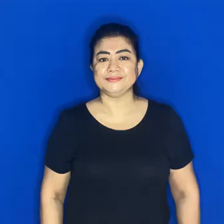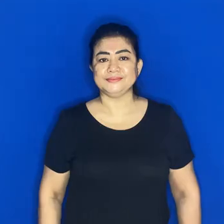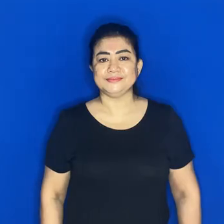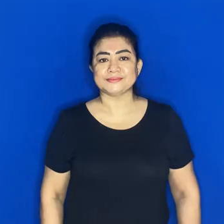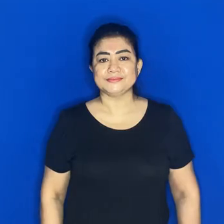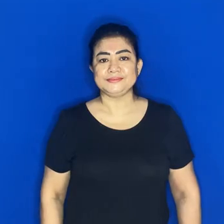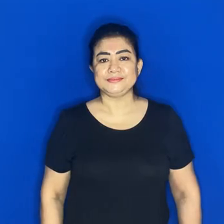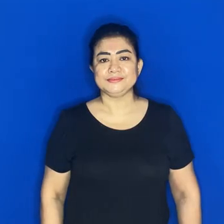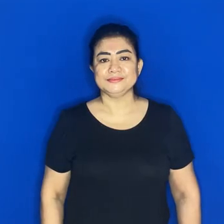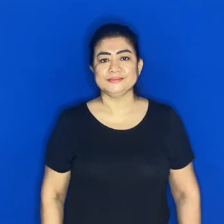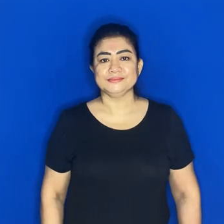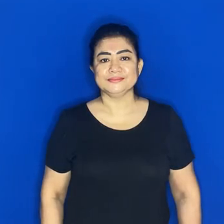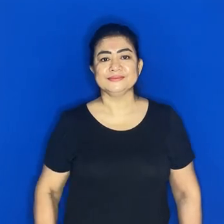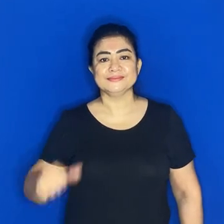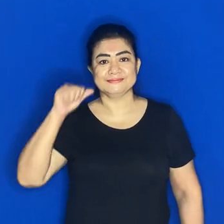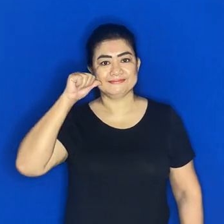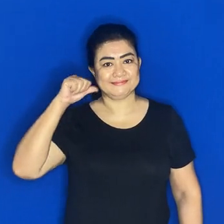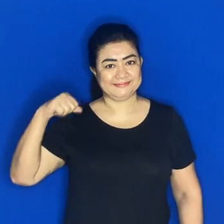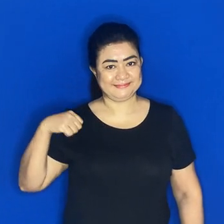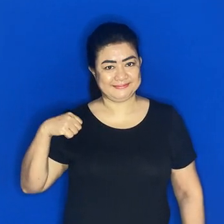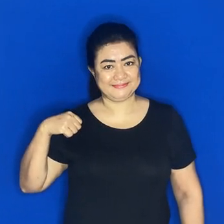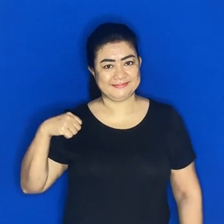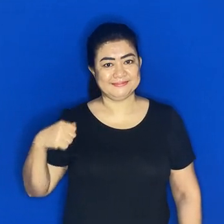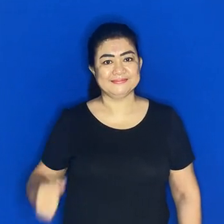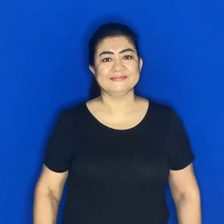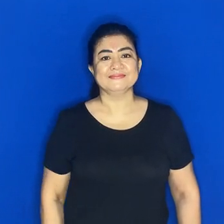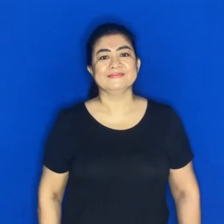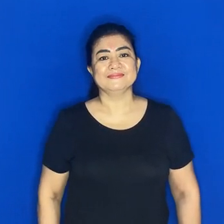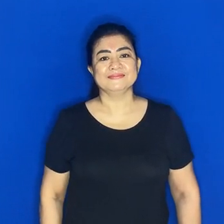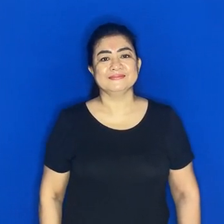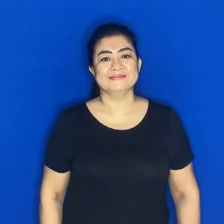yesterday